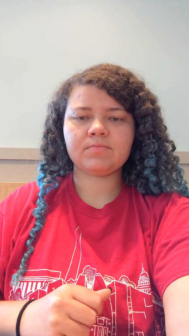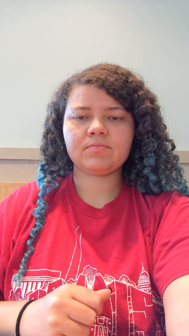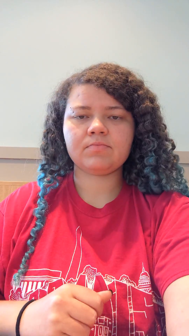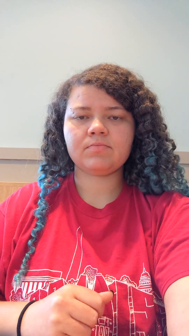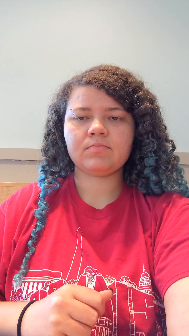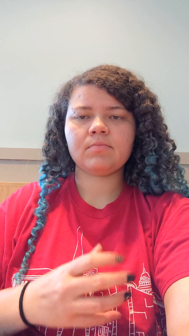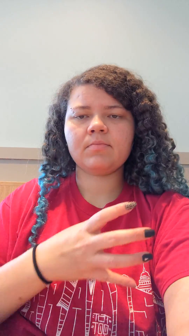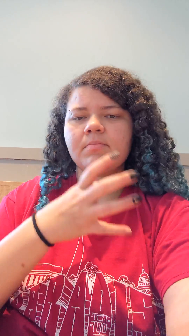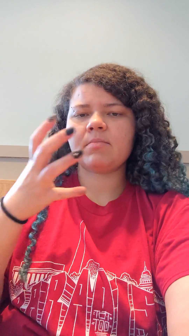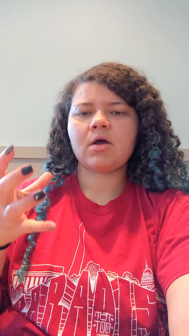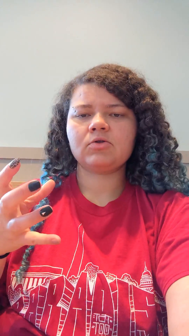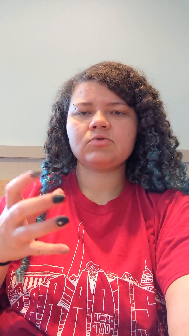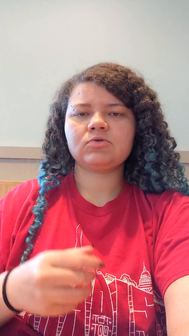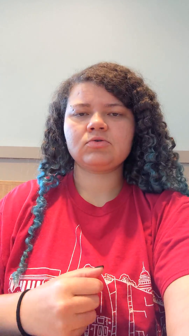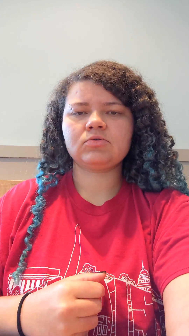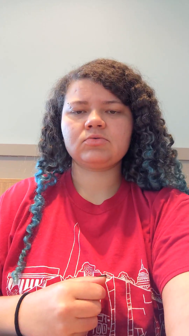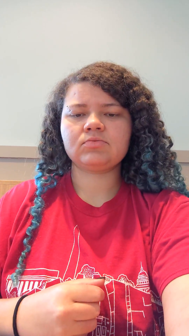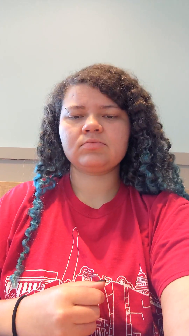much